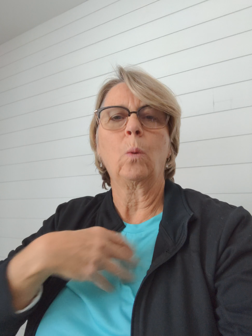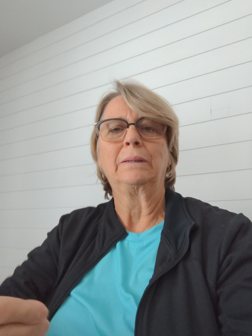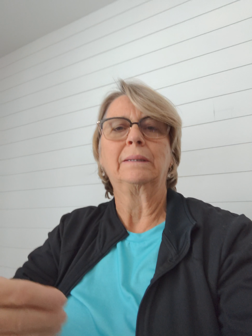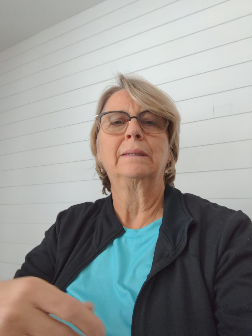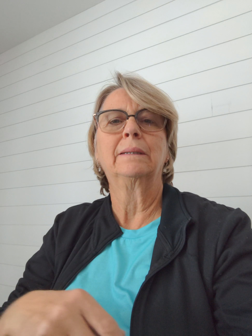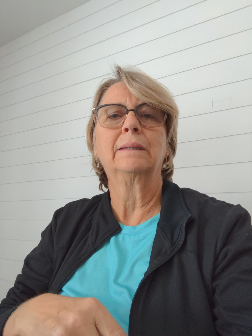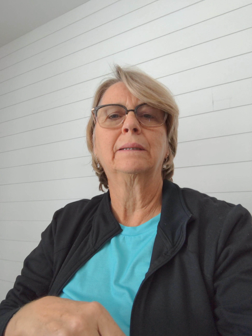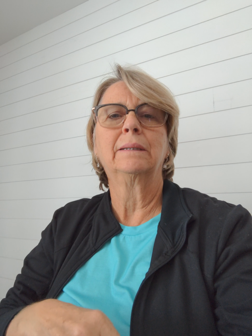white